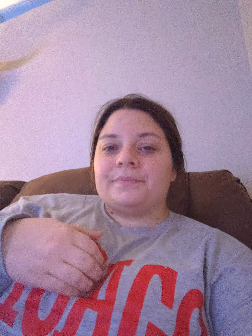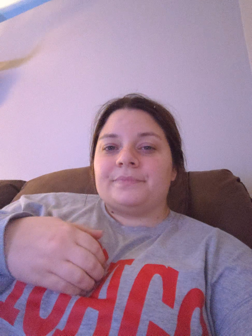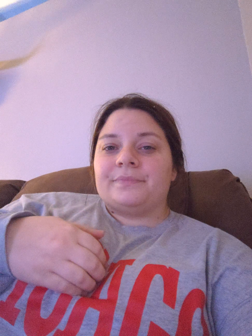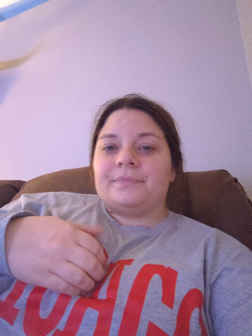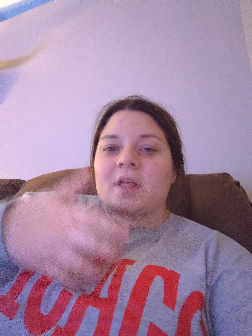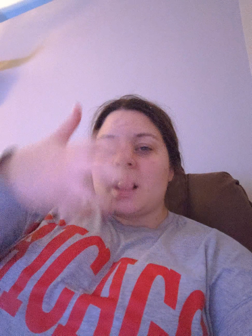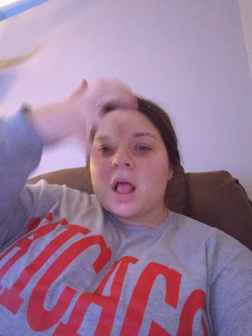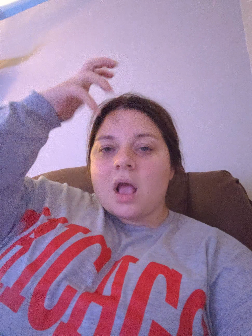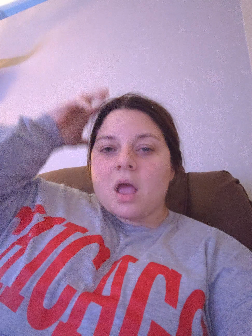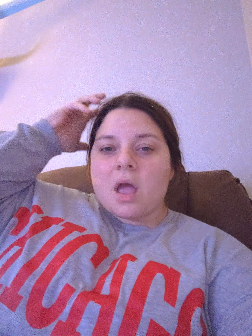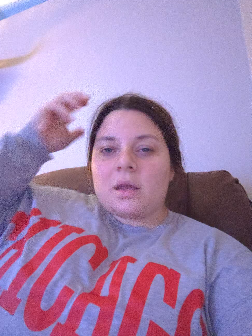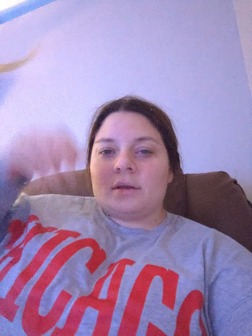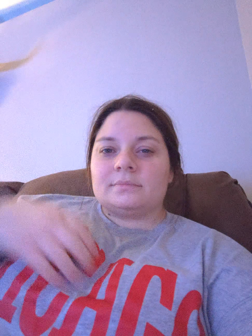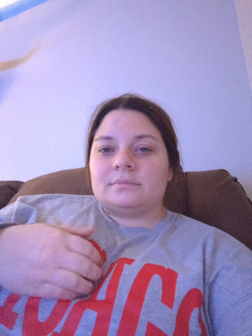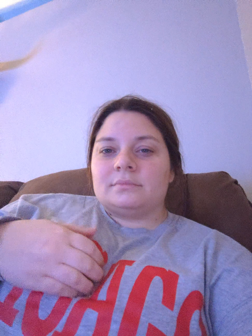lion